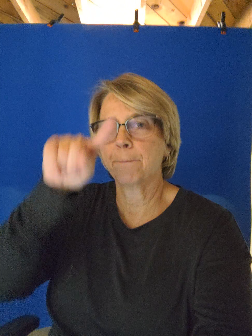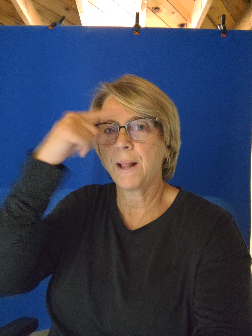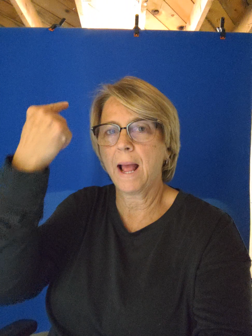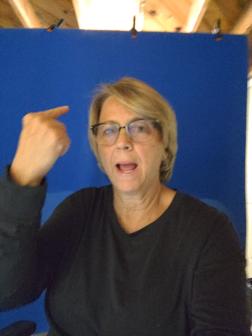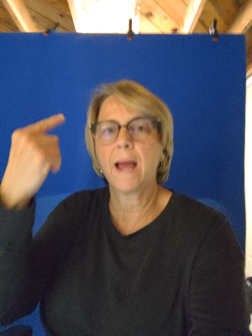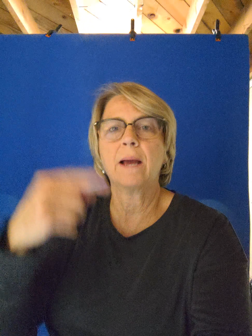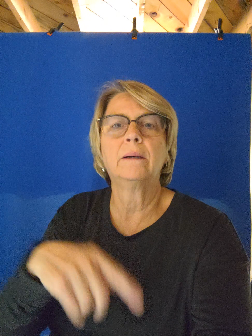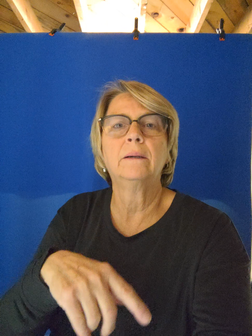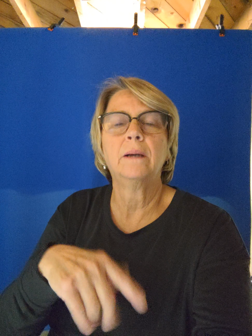black